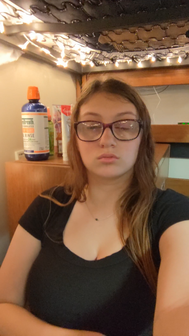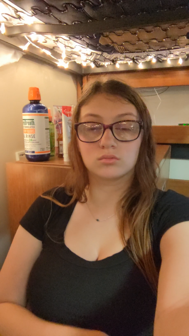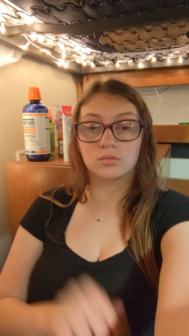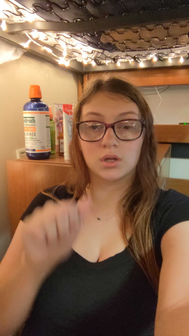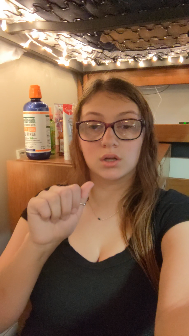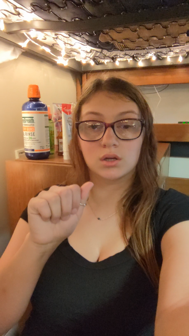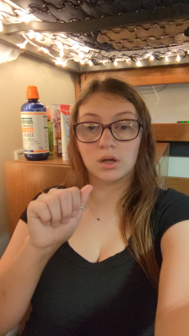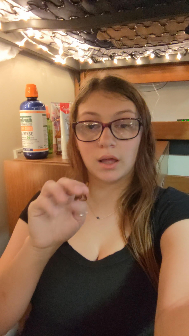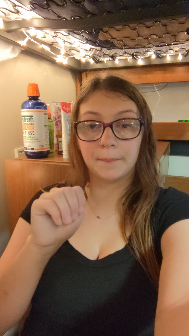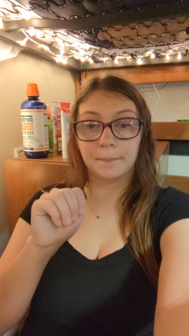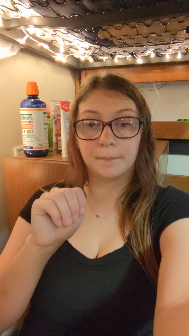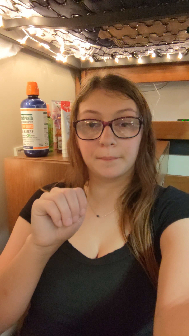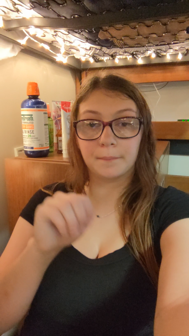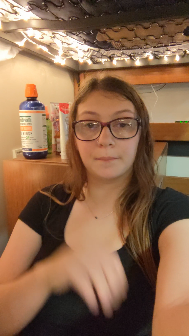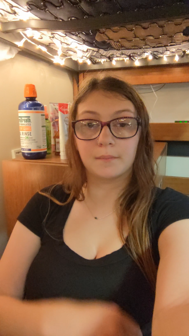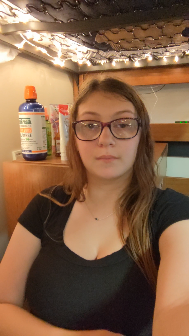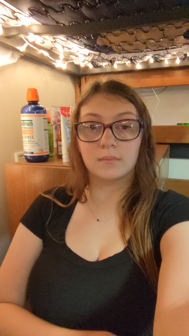am